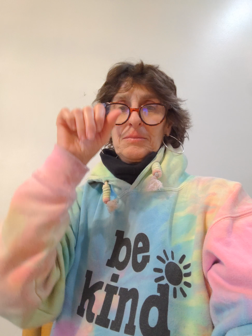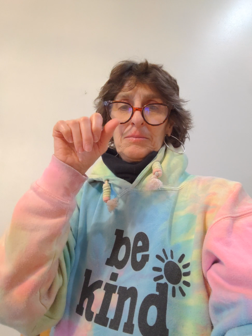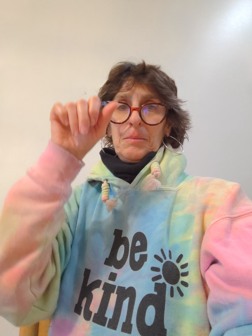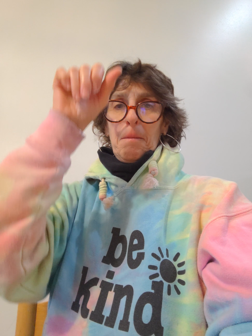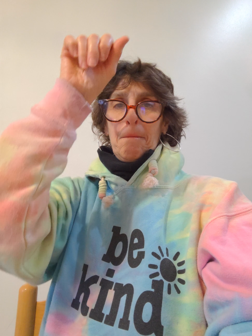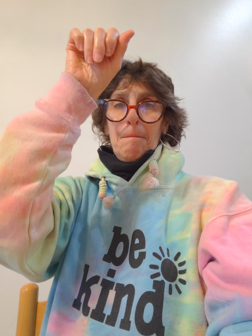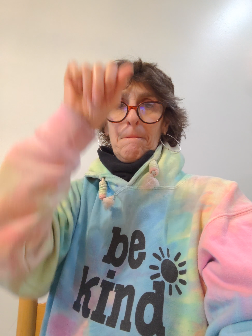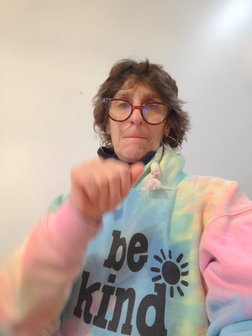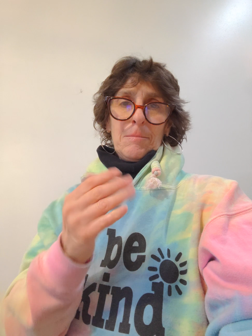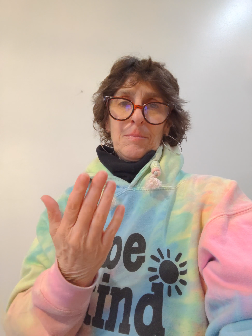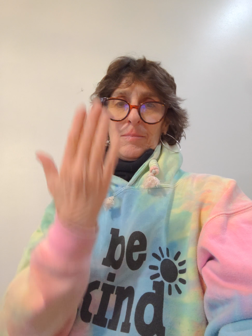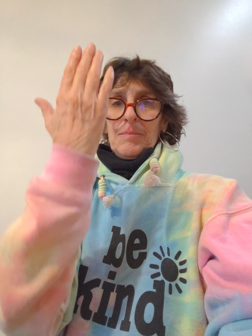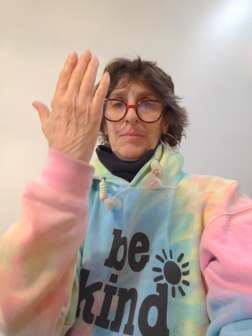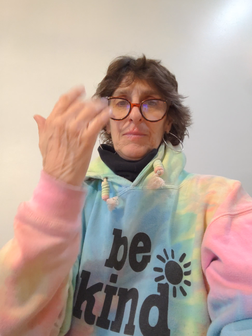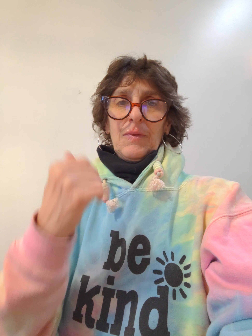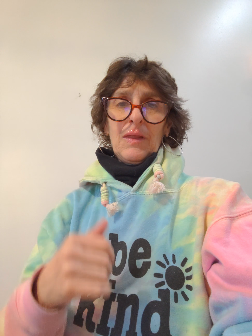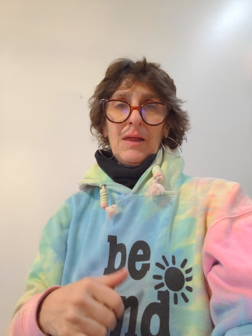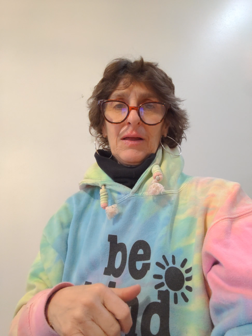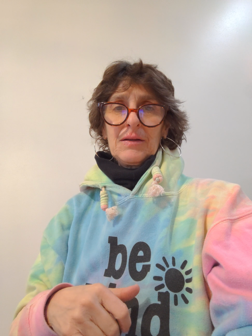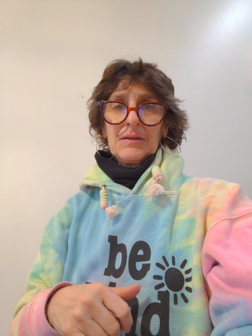mitten